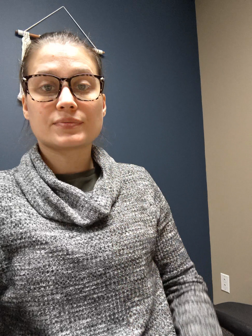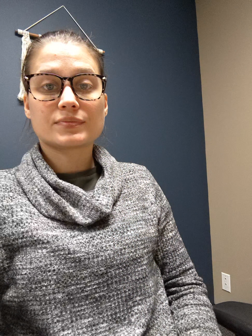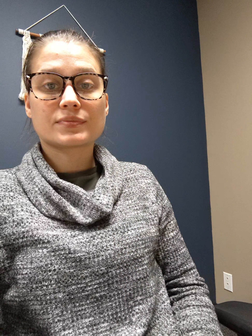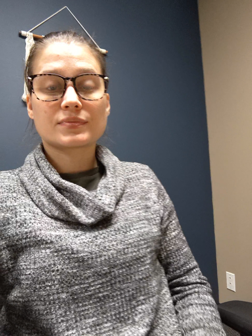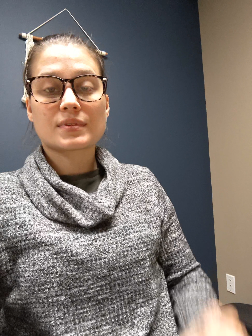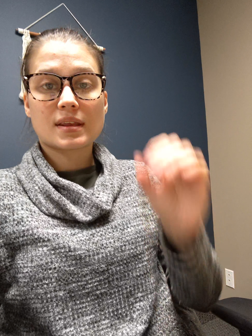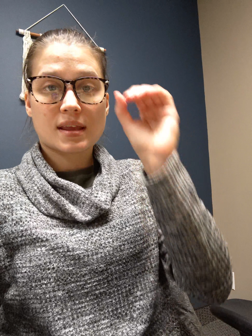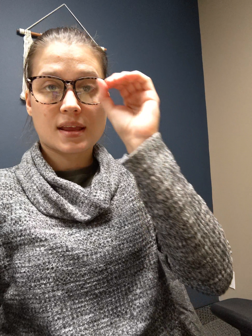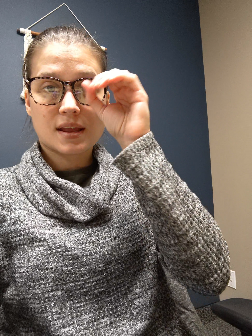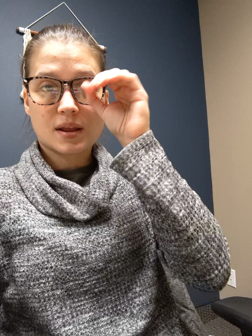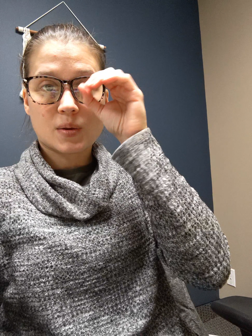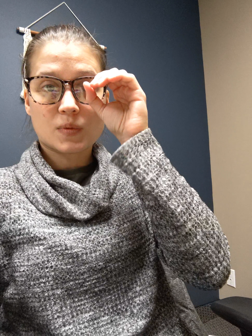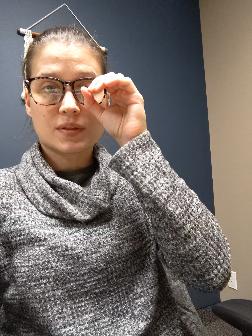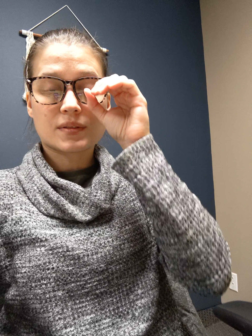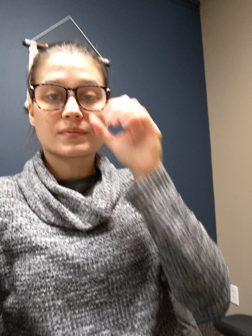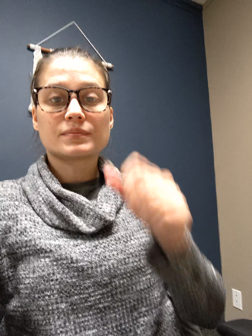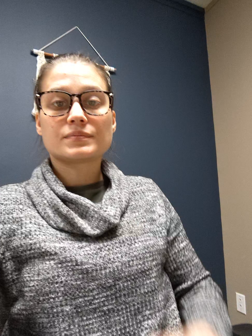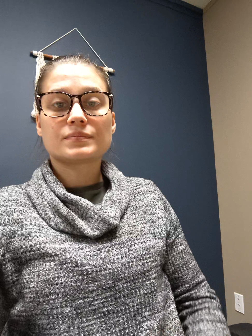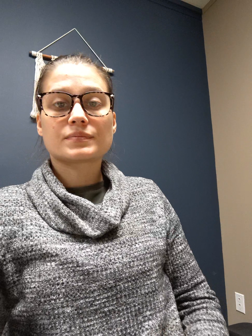owl